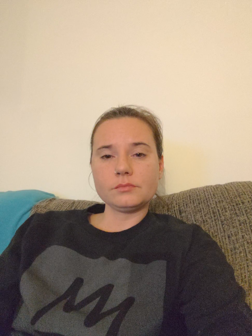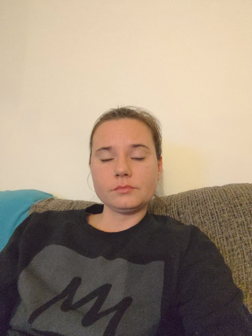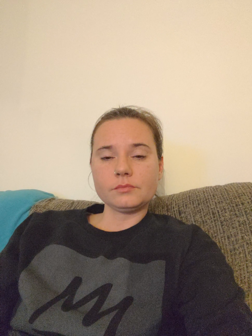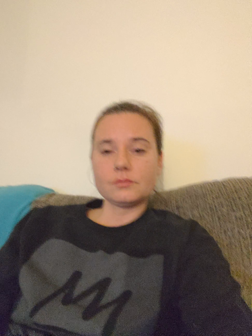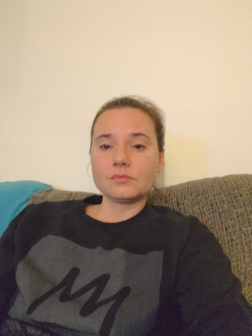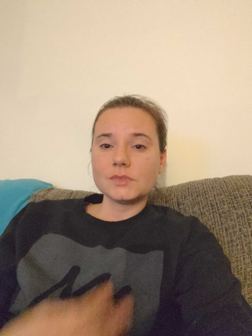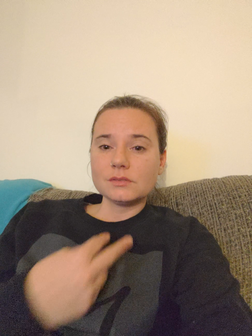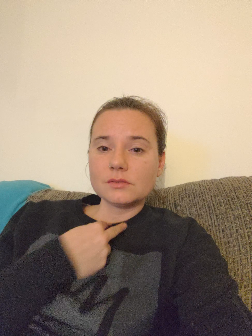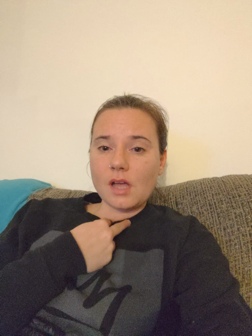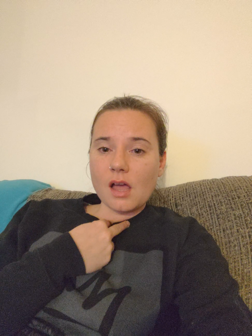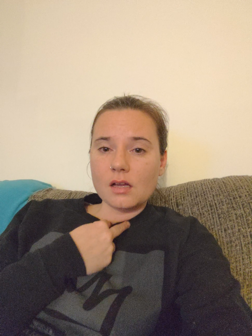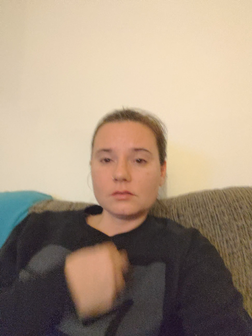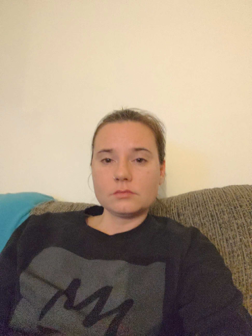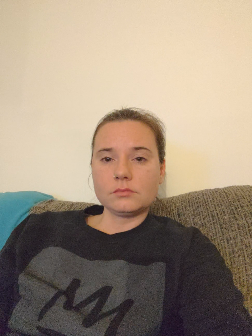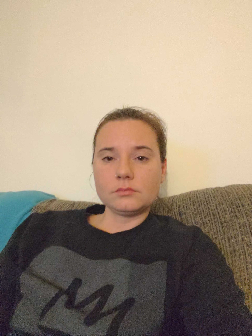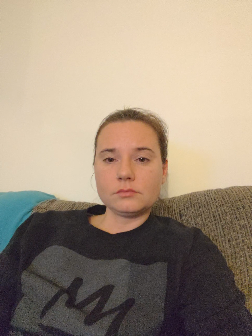stuck